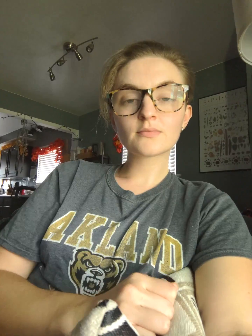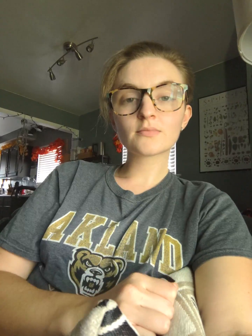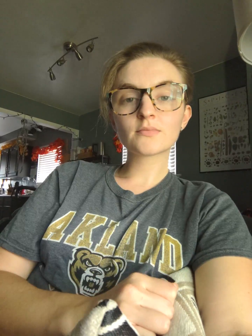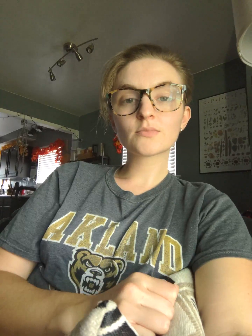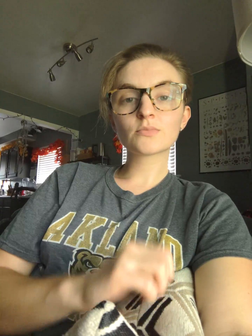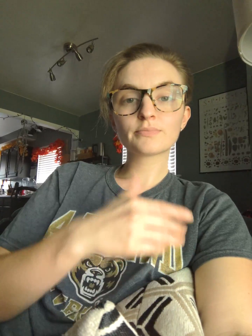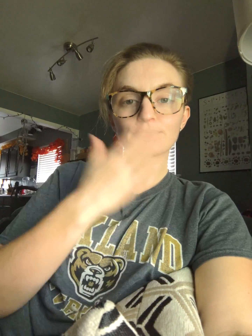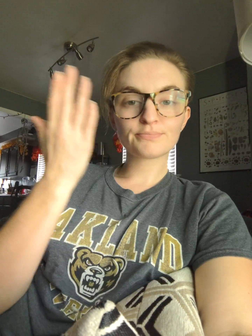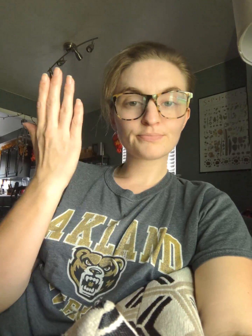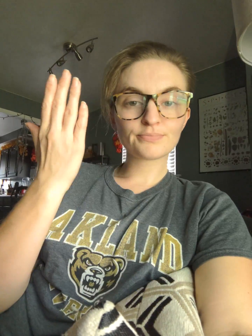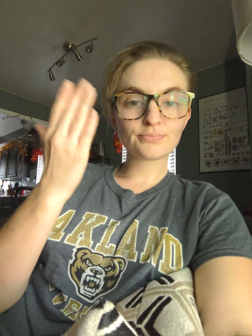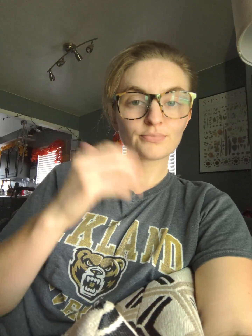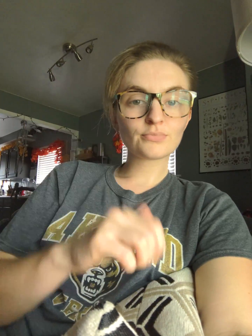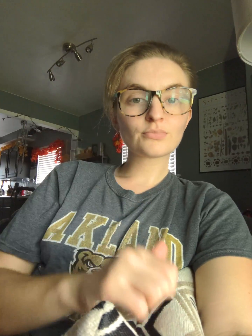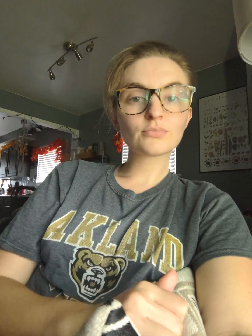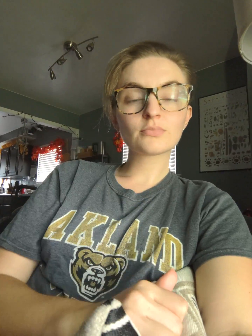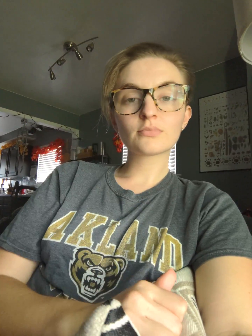all gone